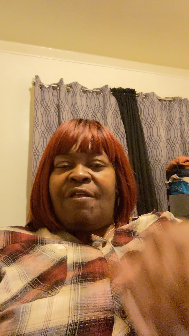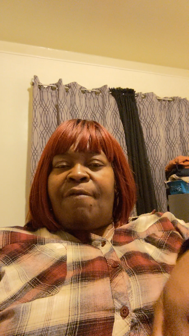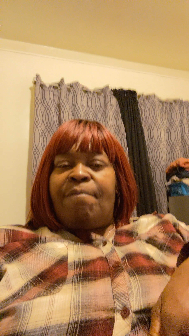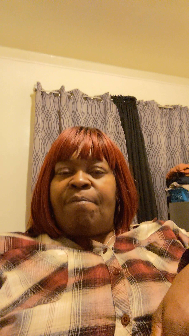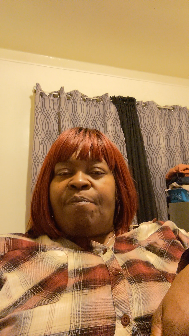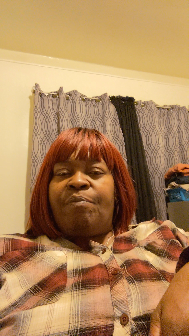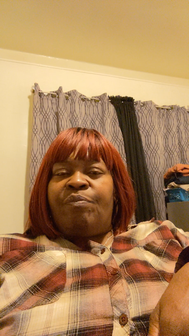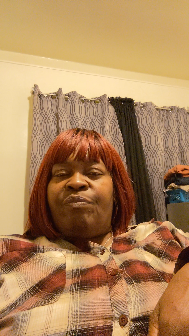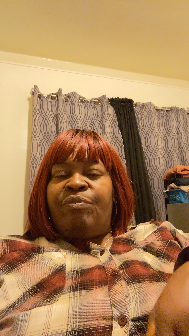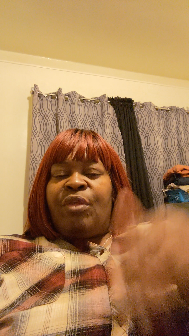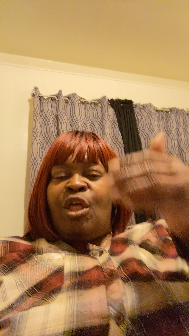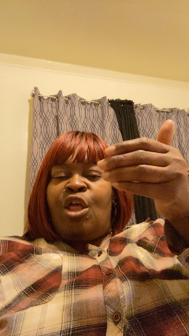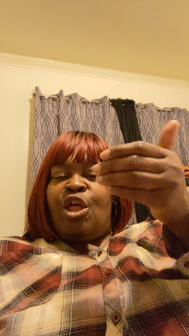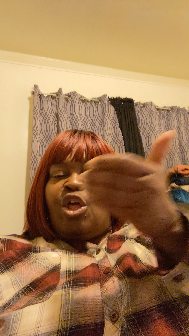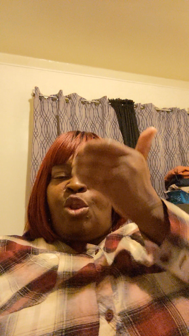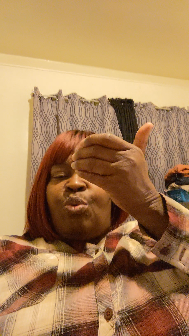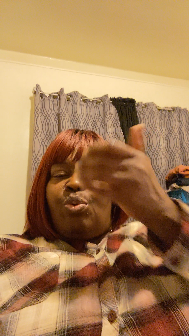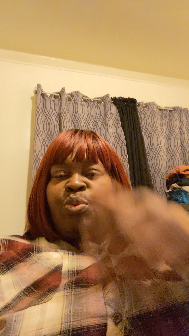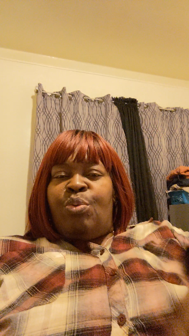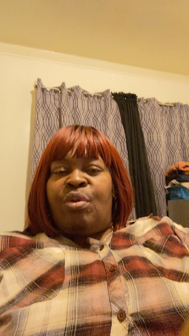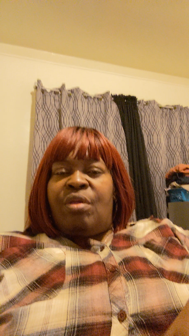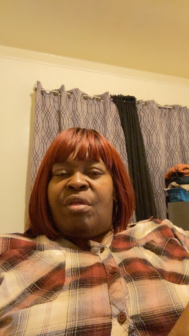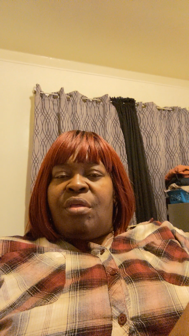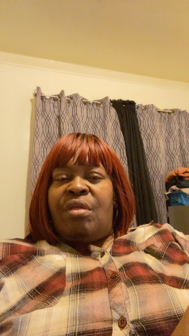new